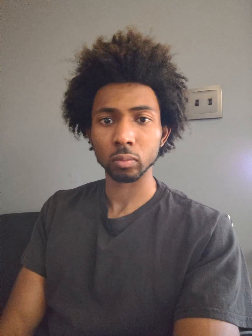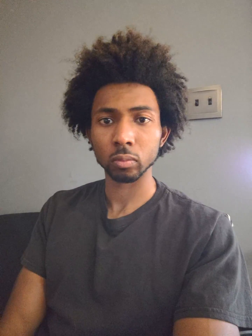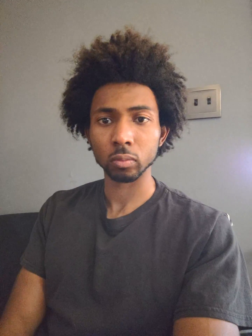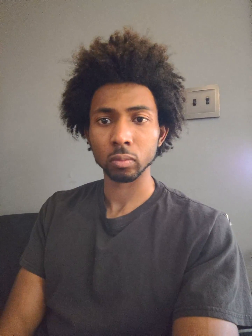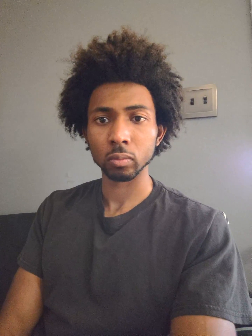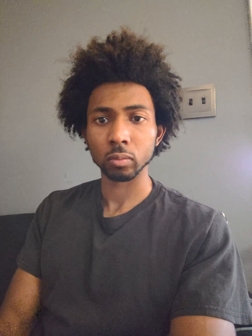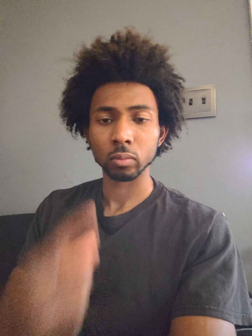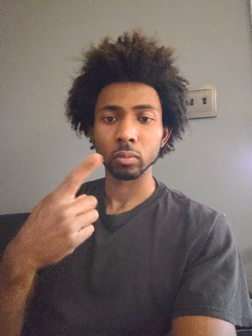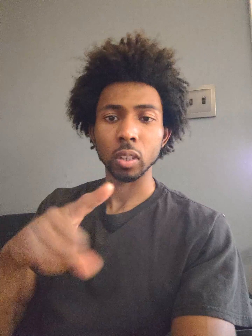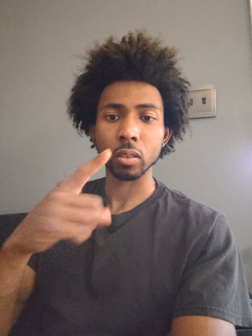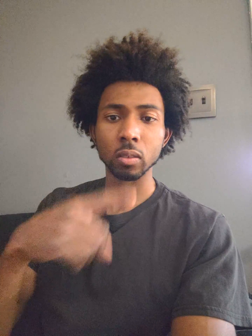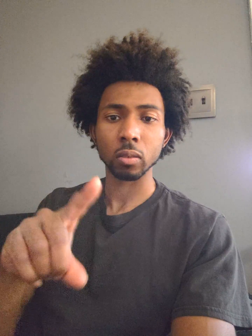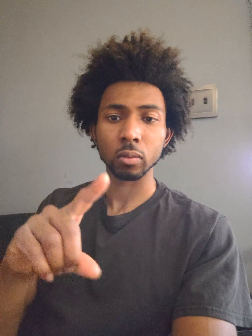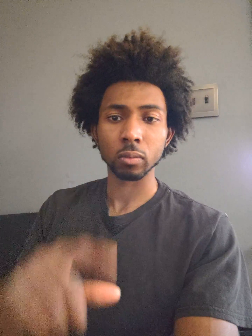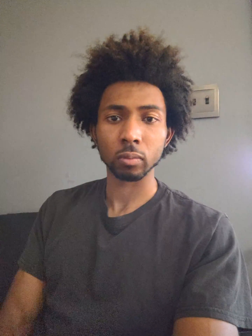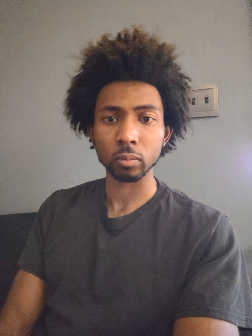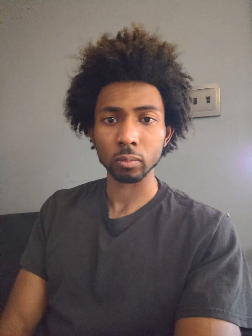knife